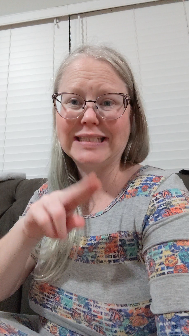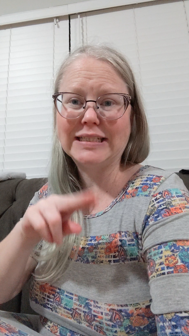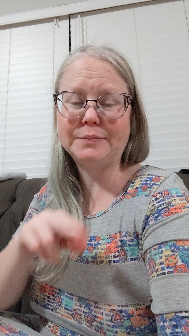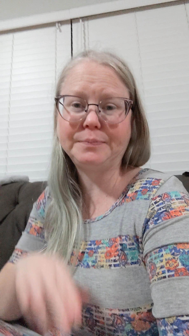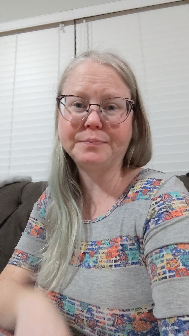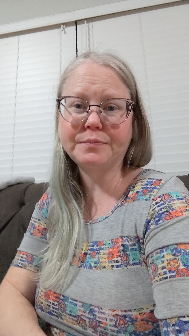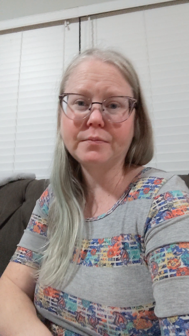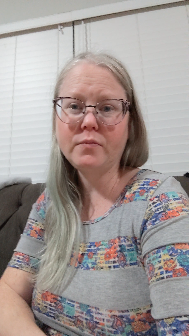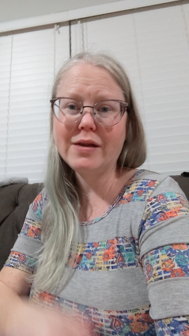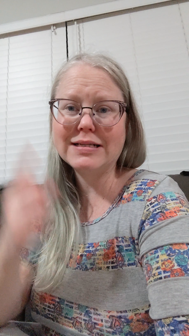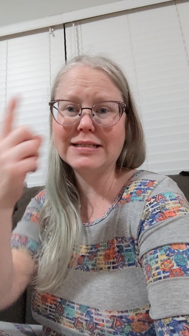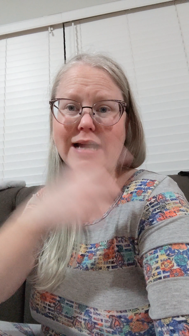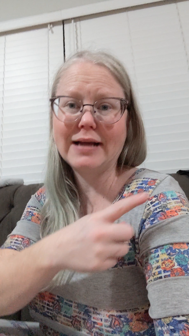day